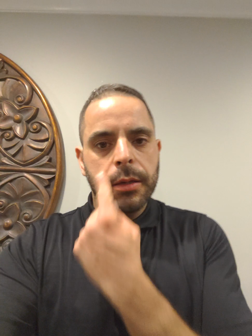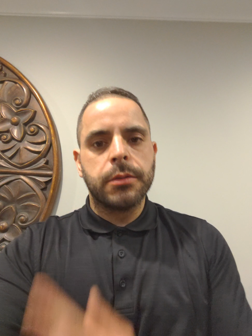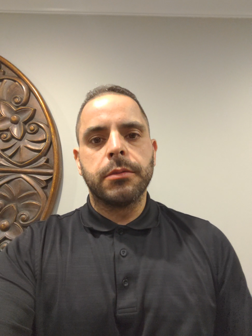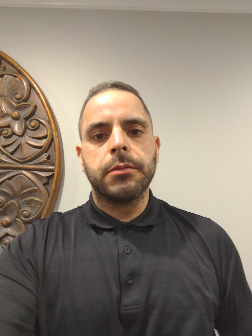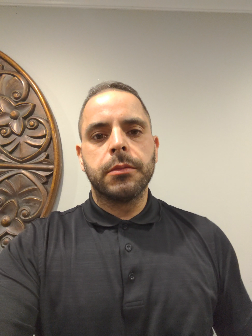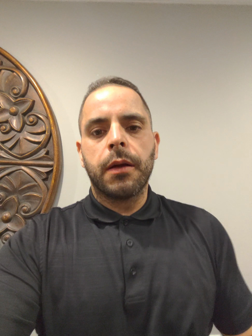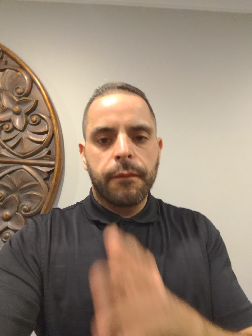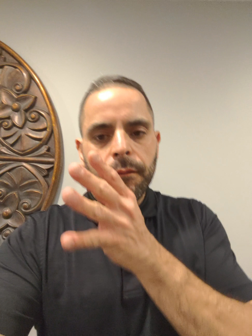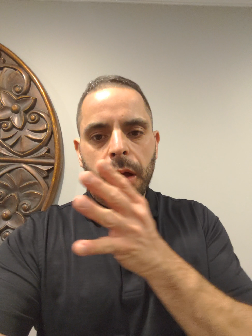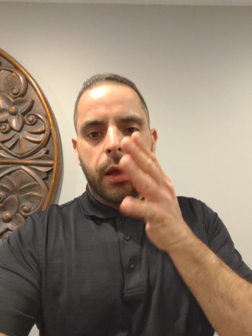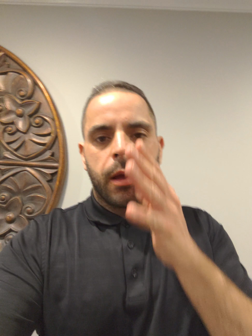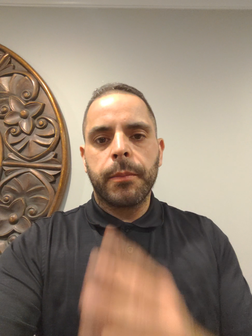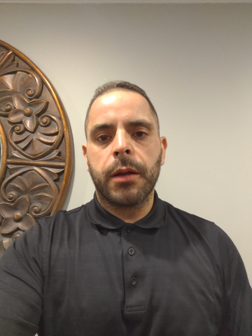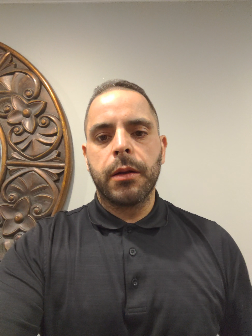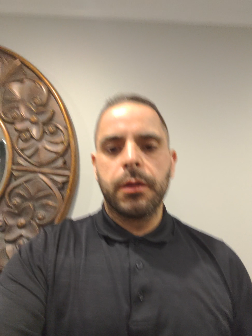farm